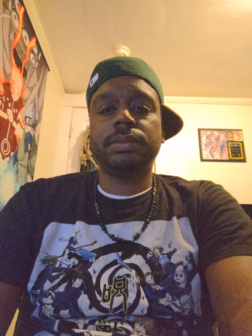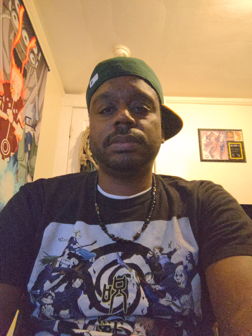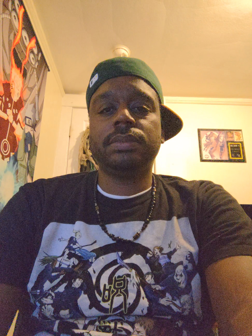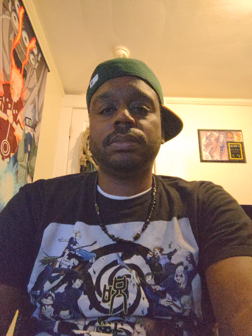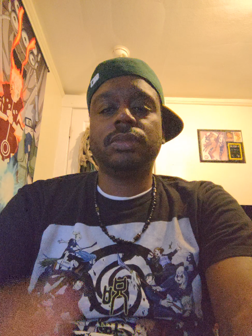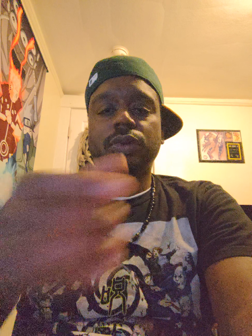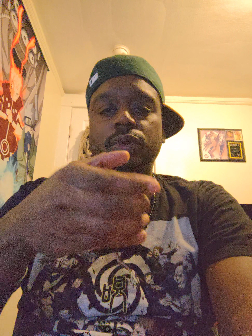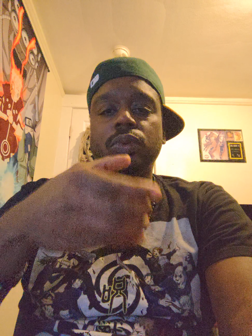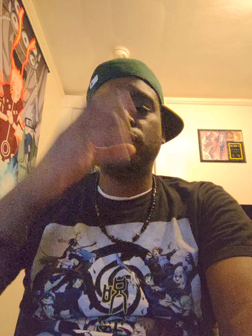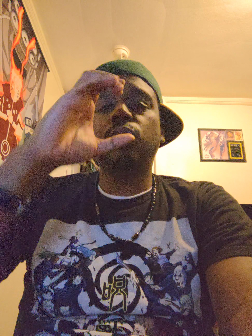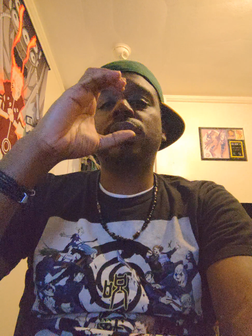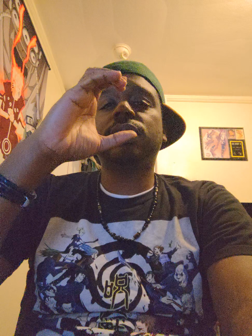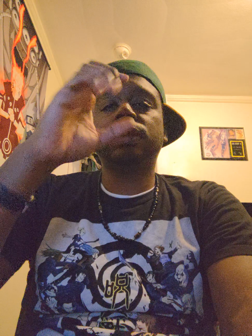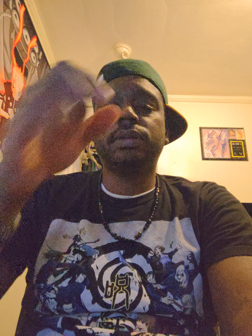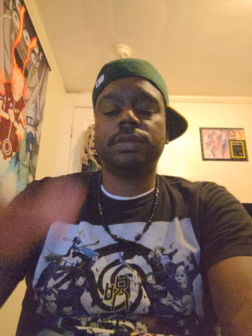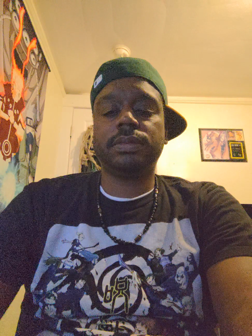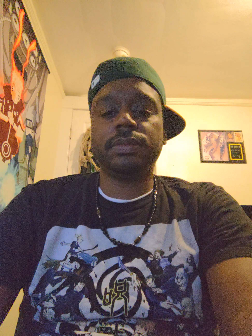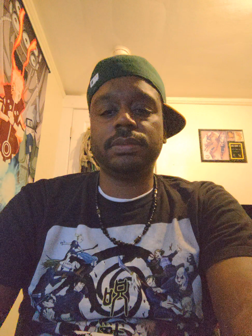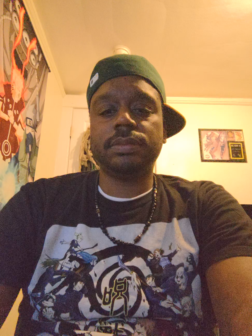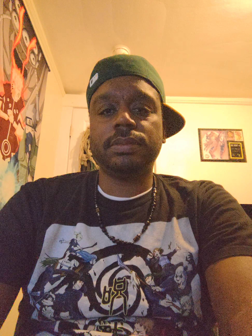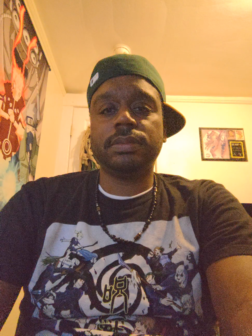drink